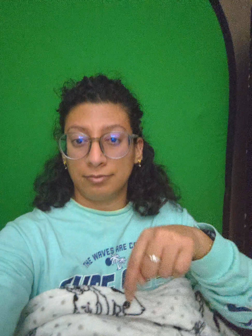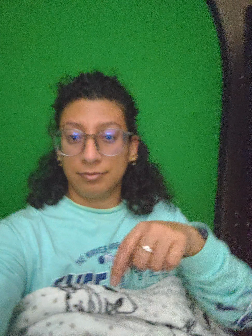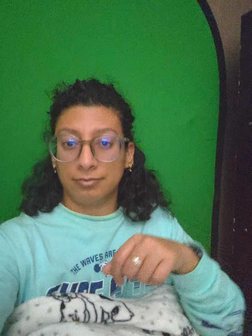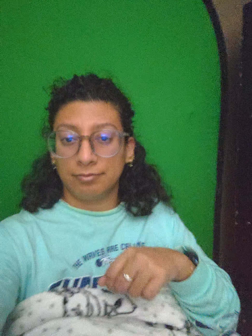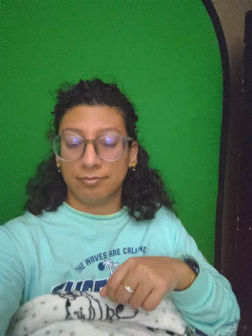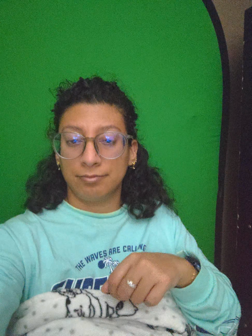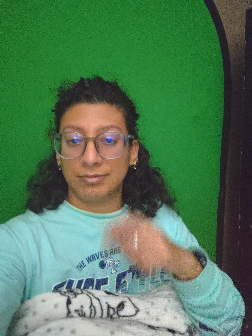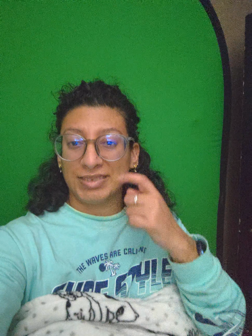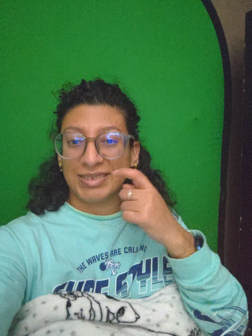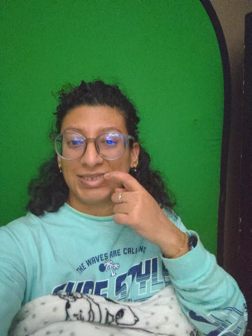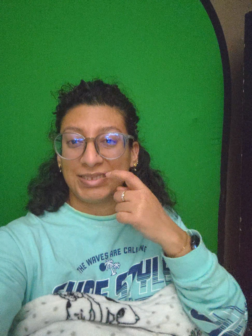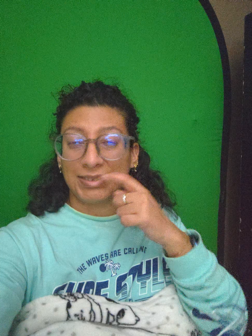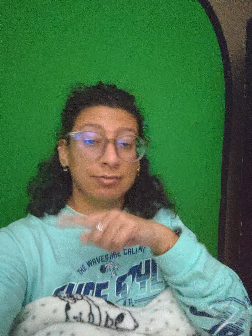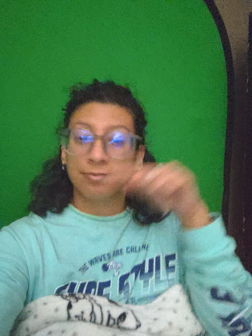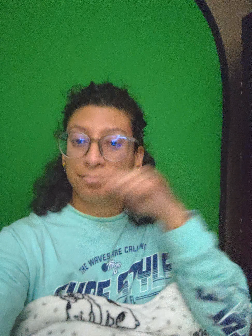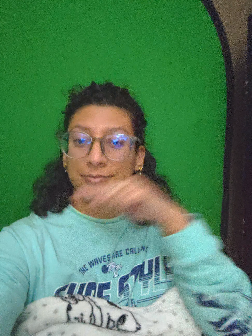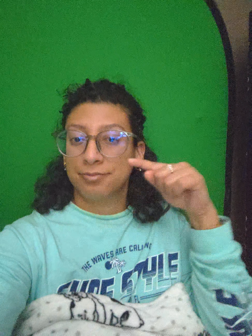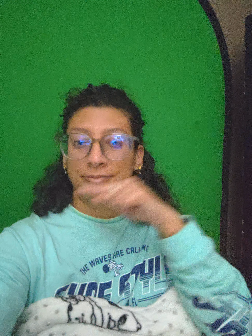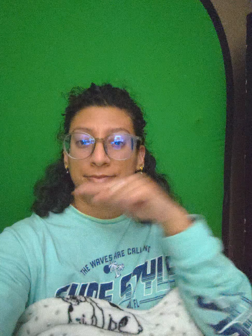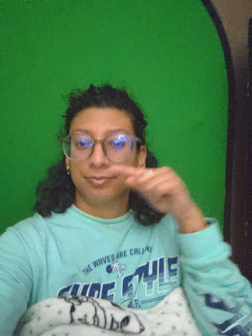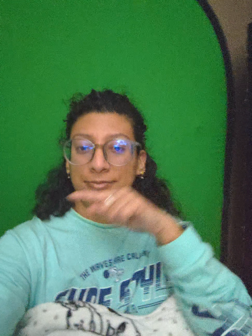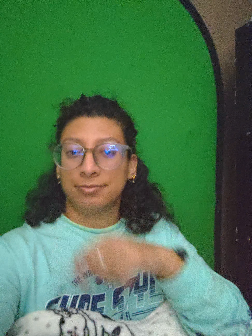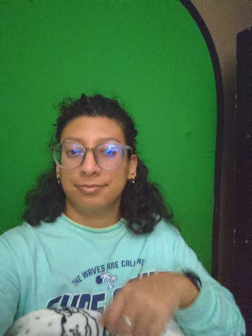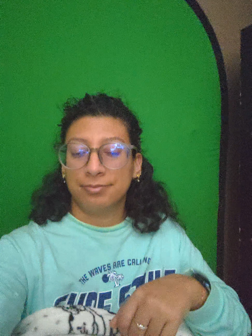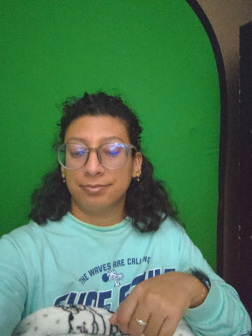toothbrush